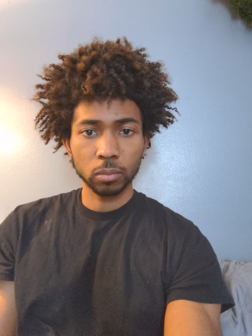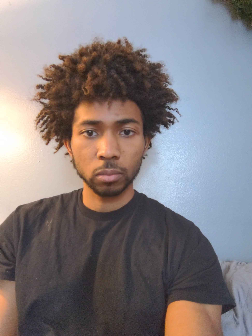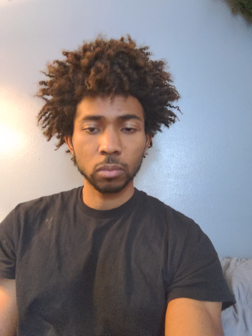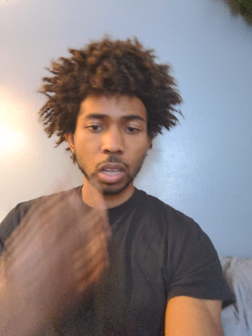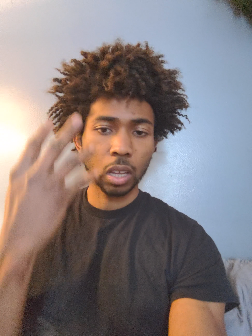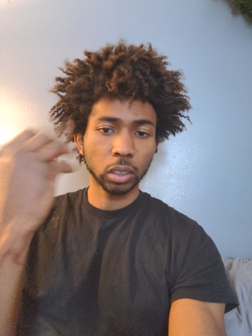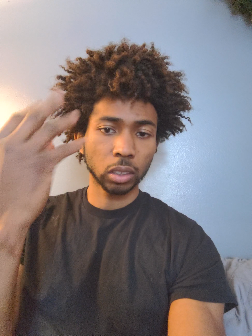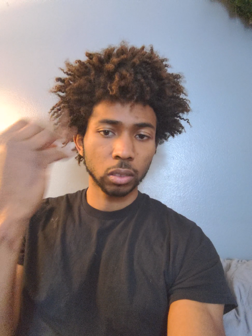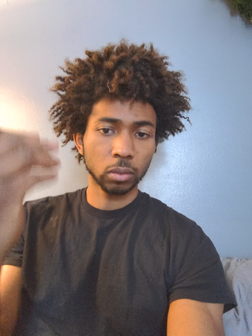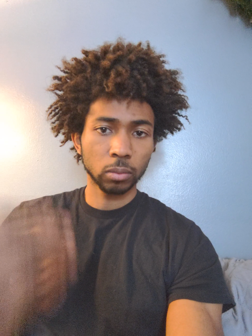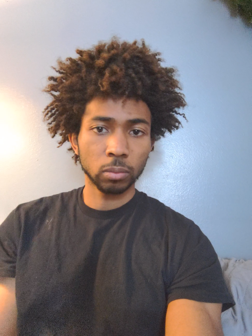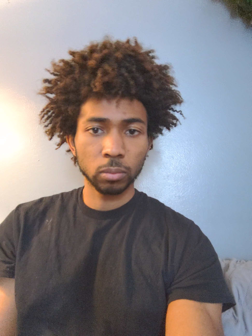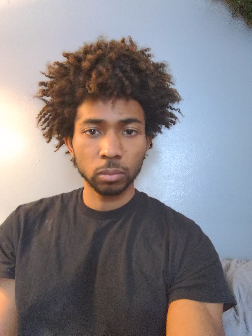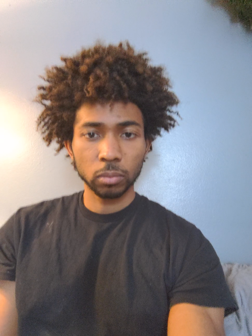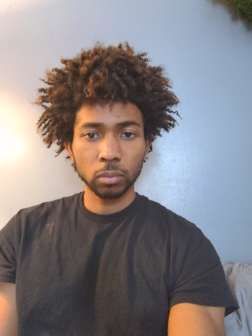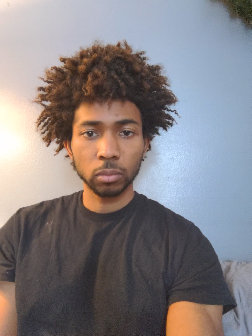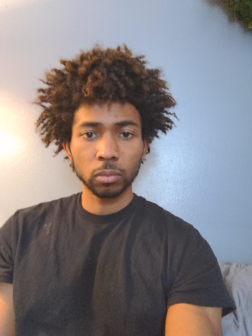outside